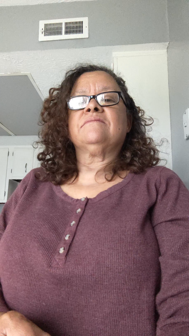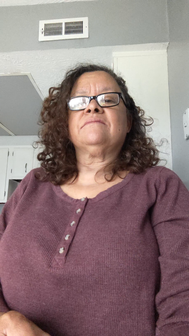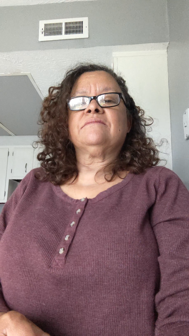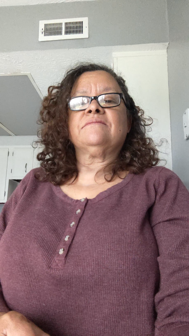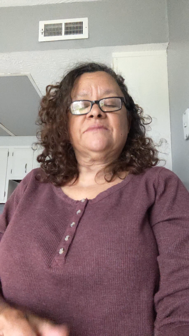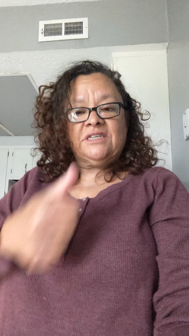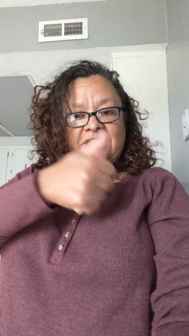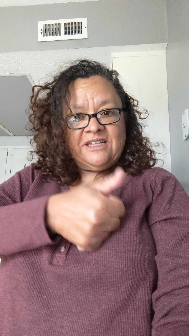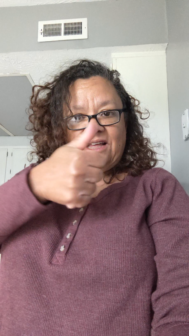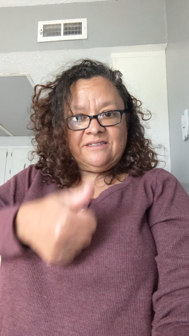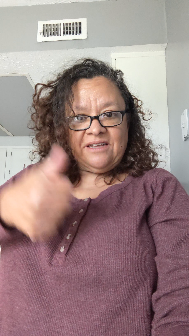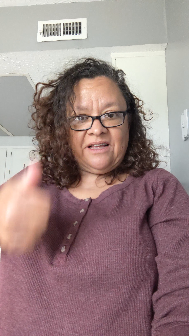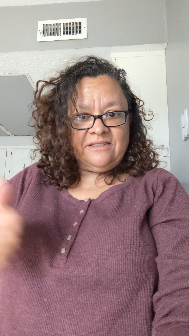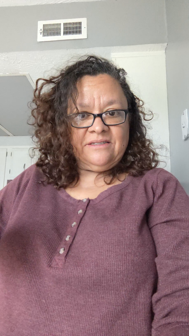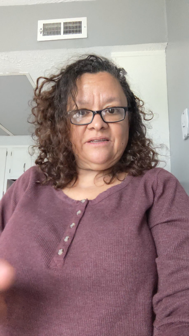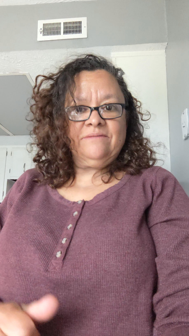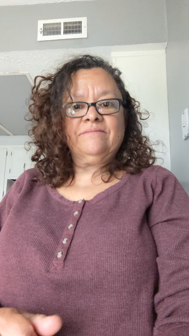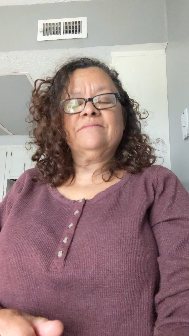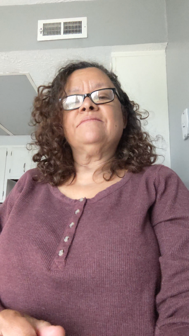each